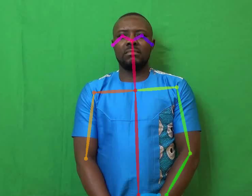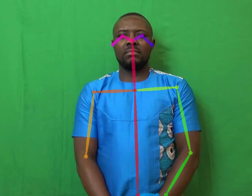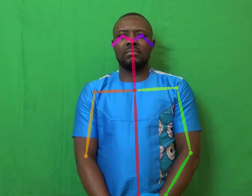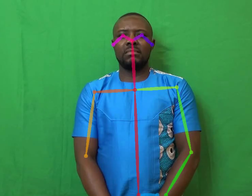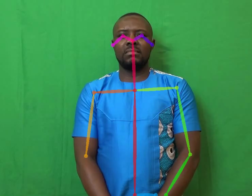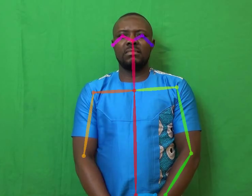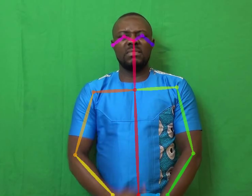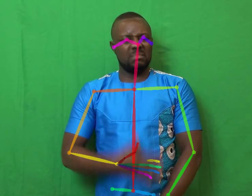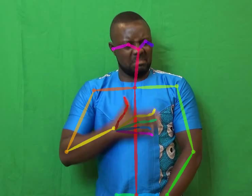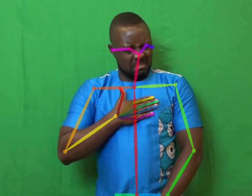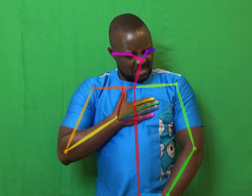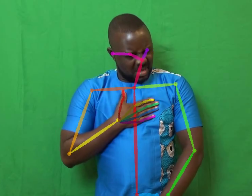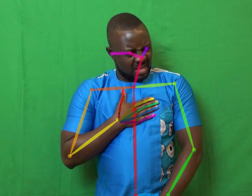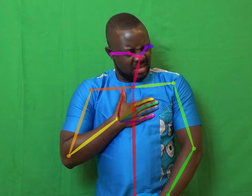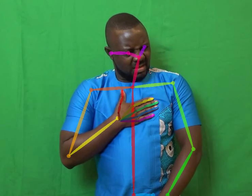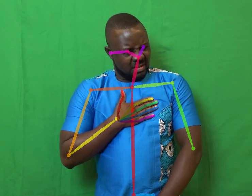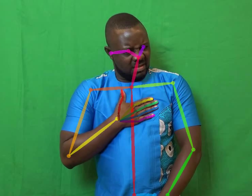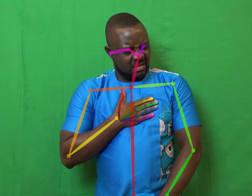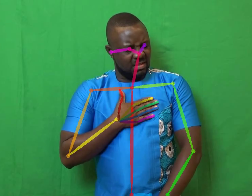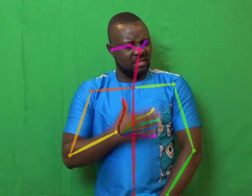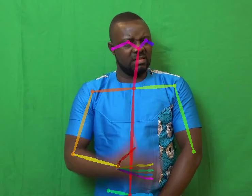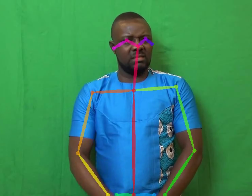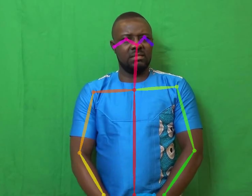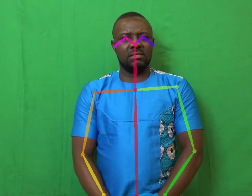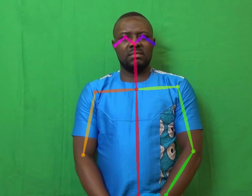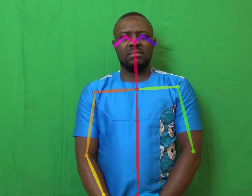mine